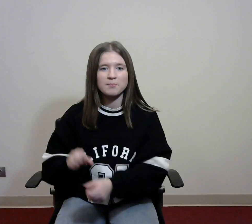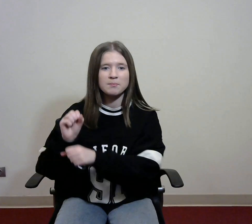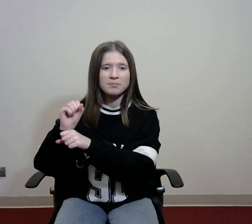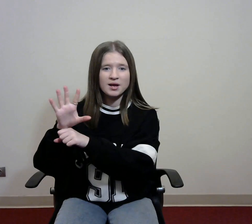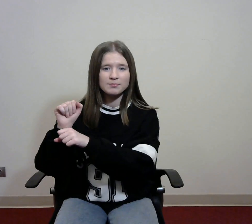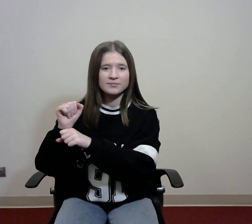çəkmək